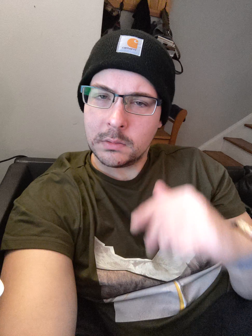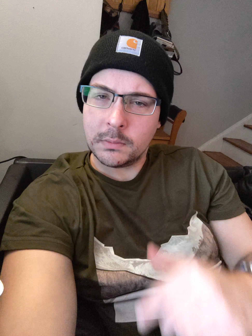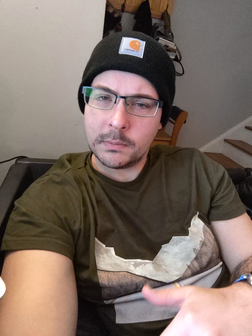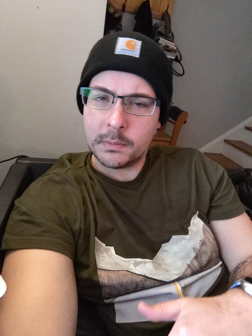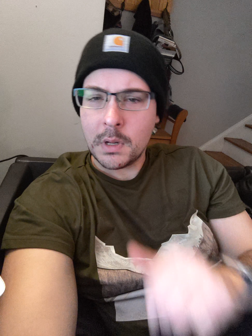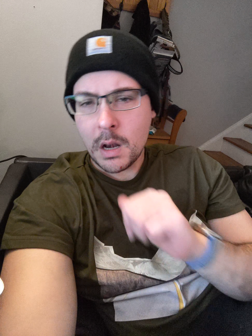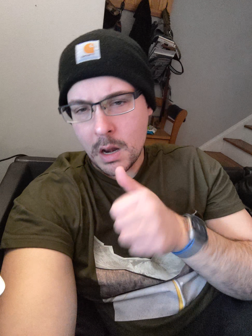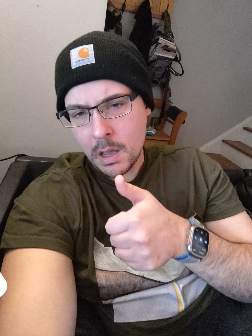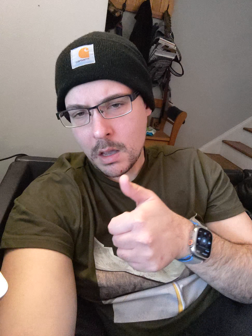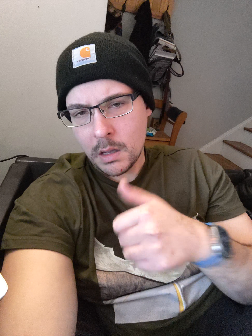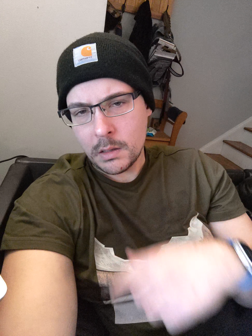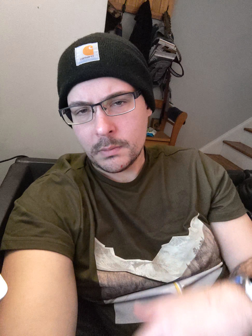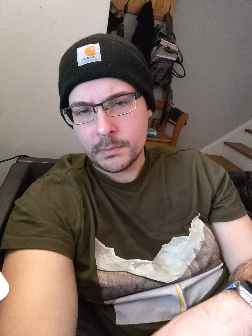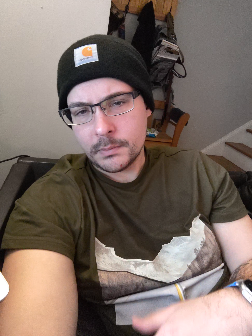not